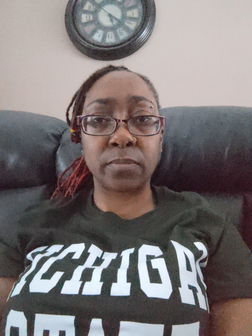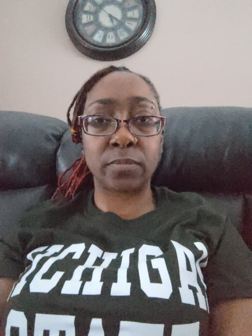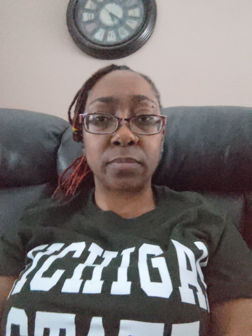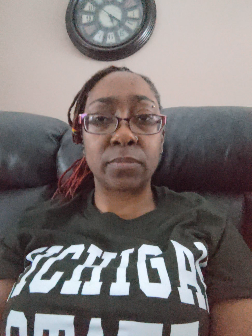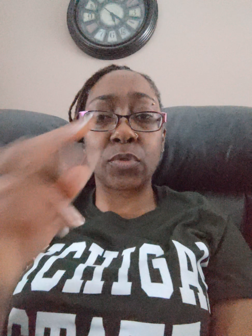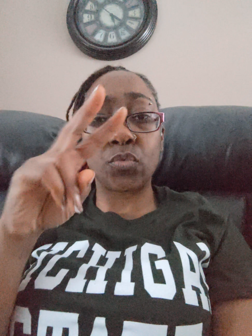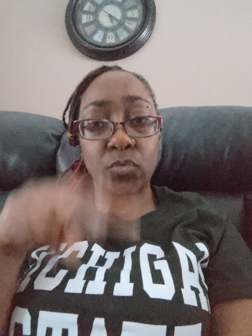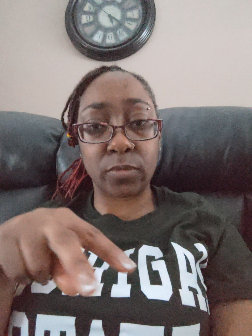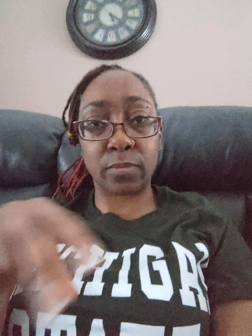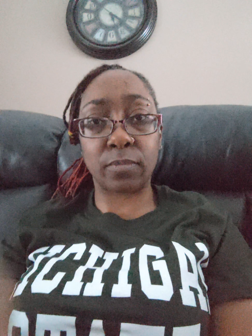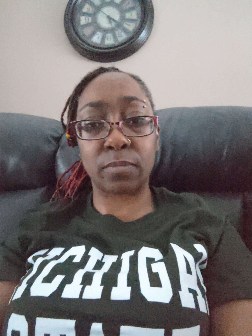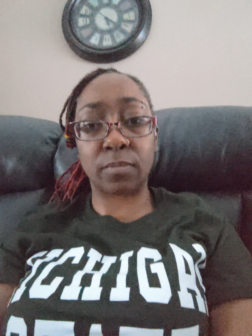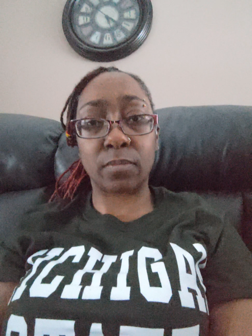read